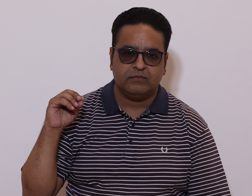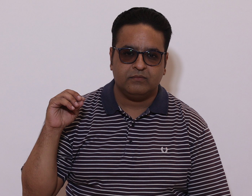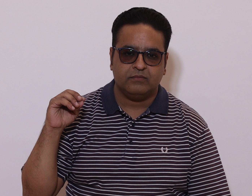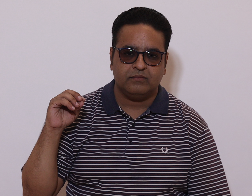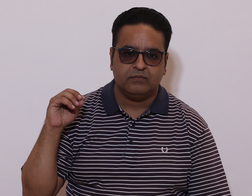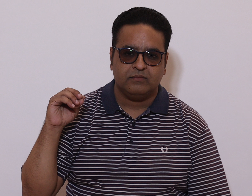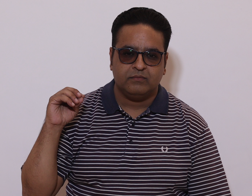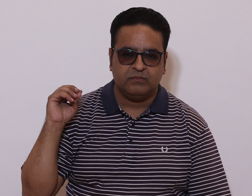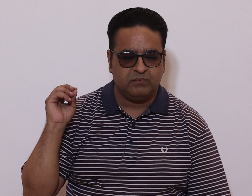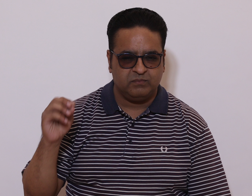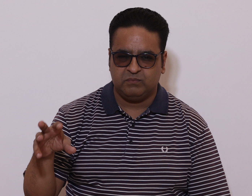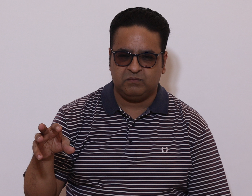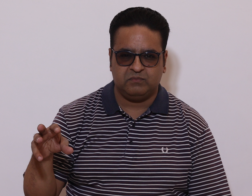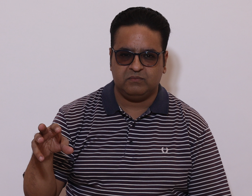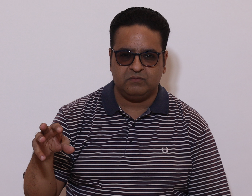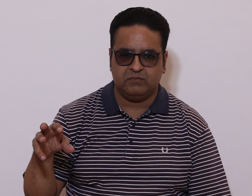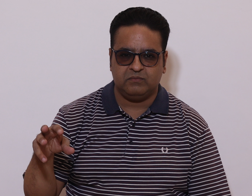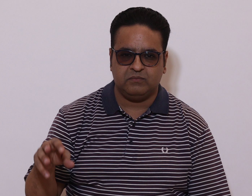bad